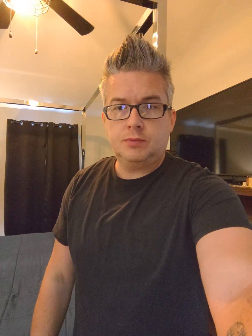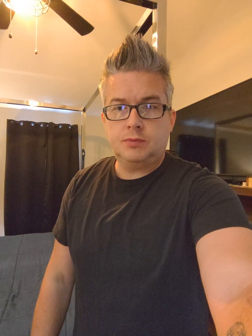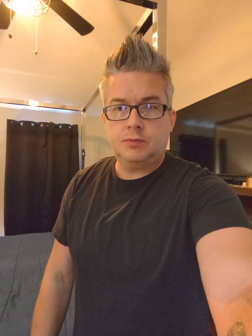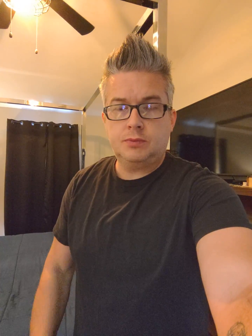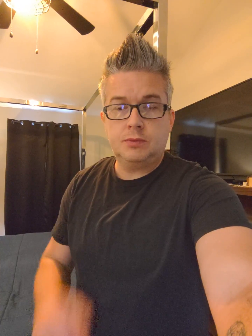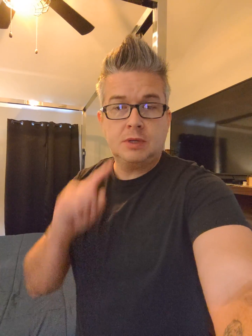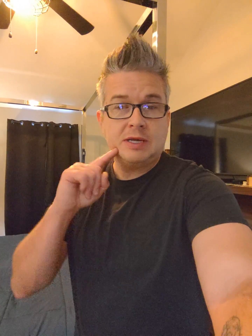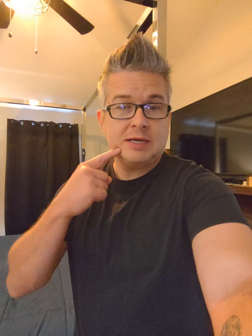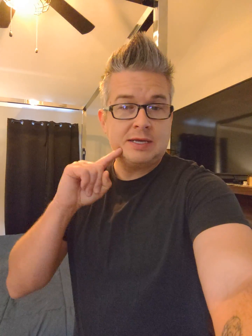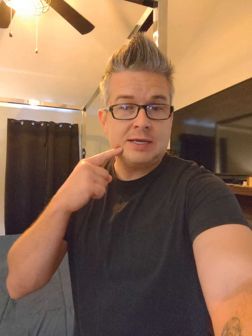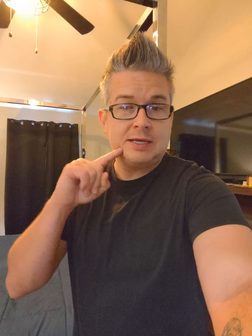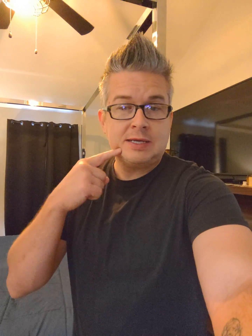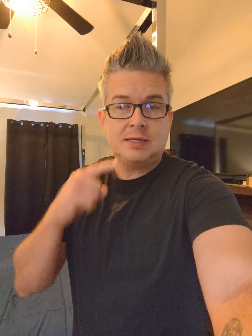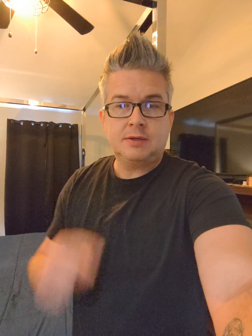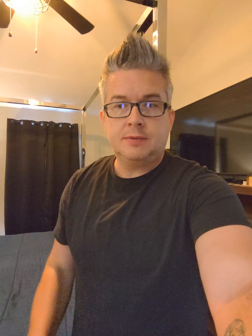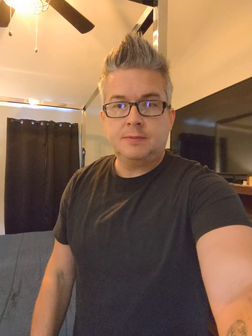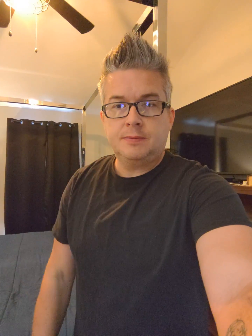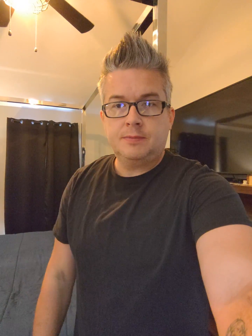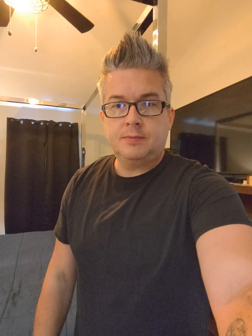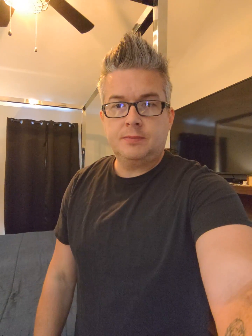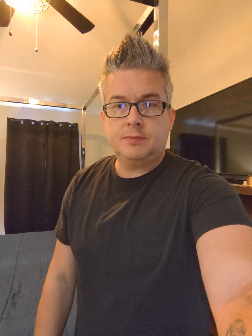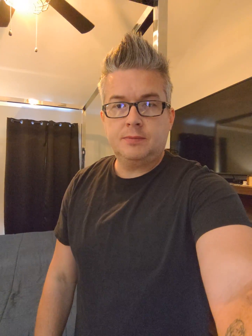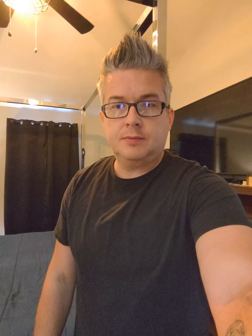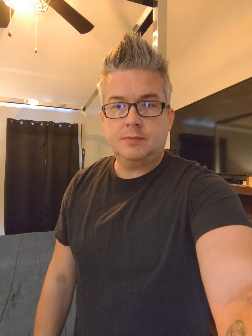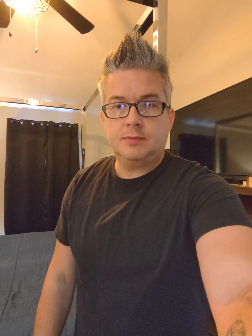candy